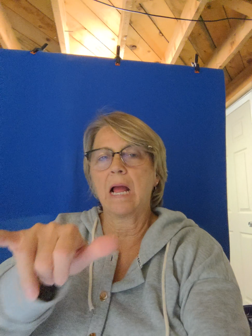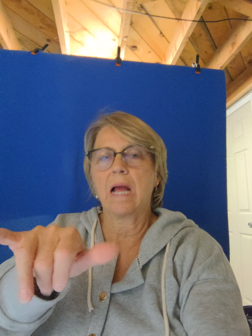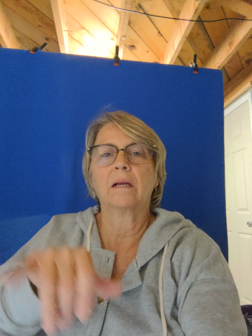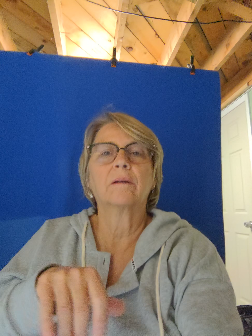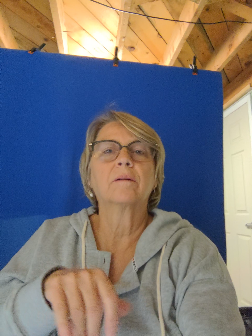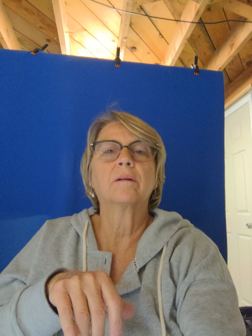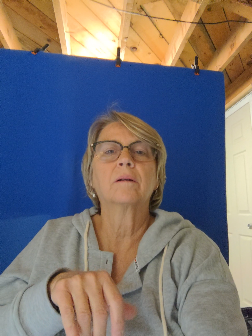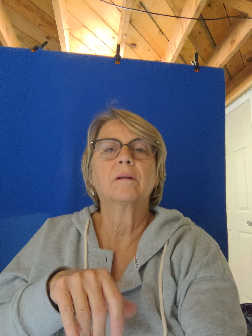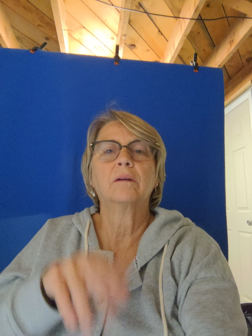stay